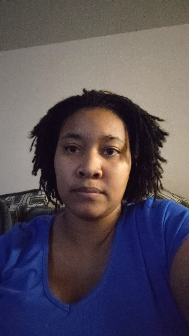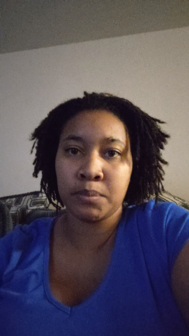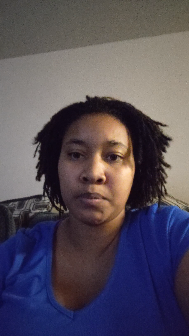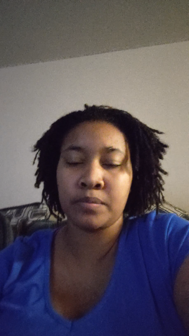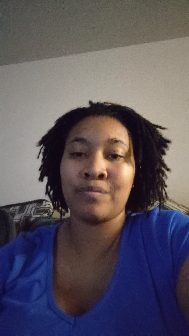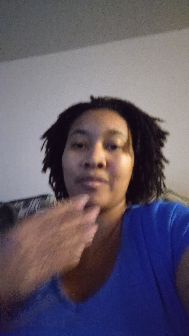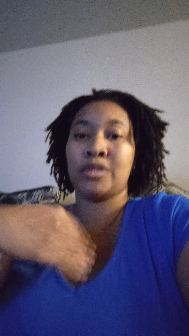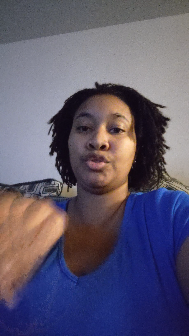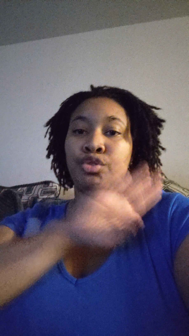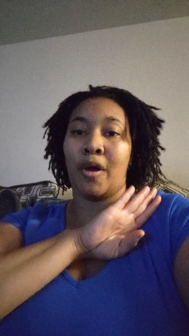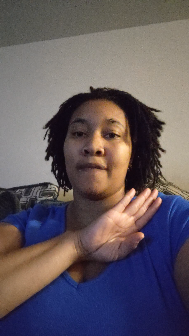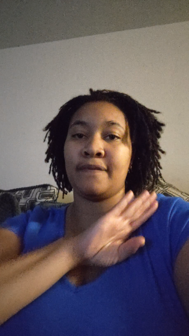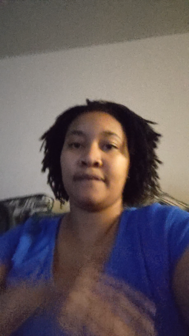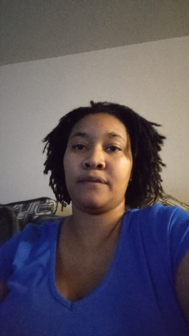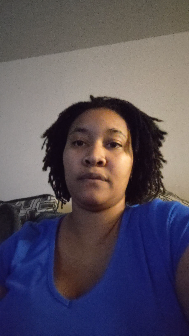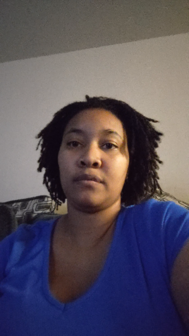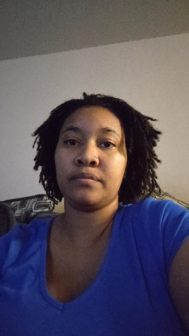scarf